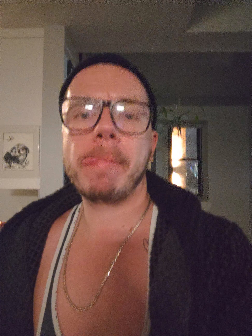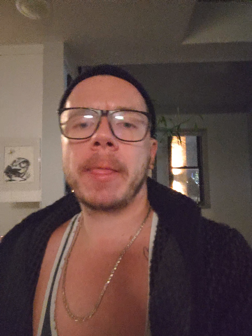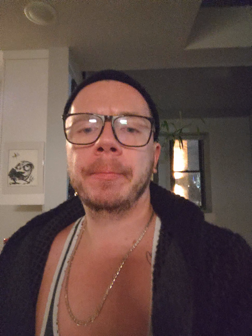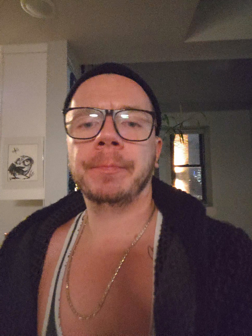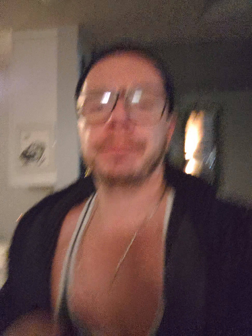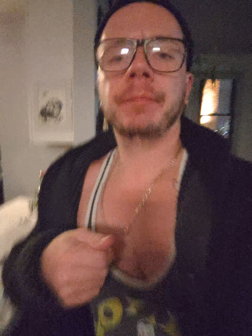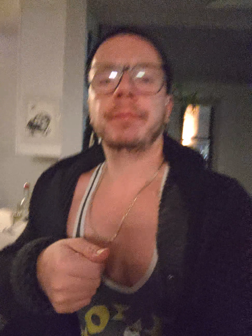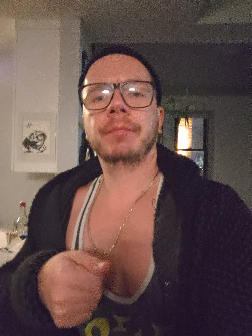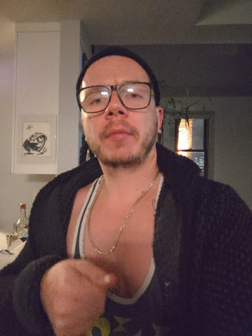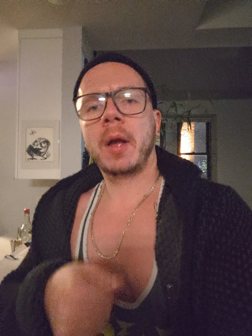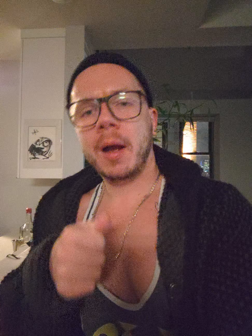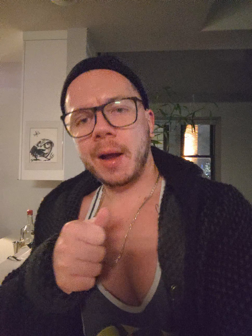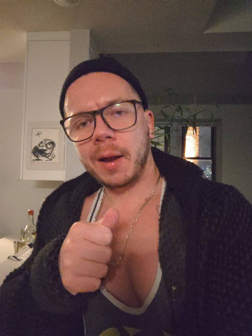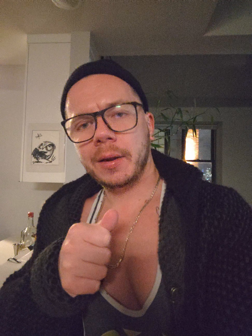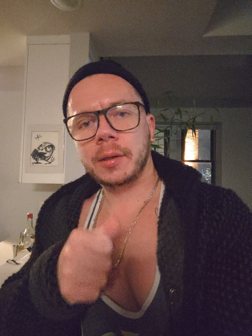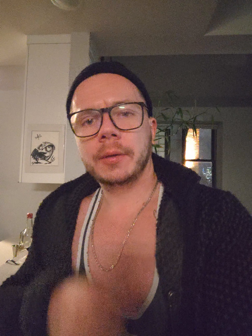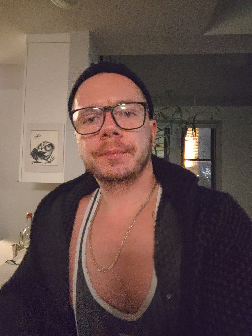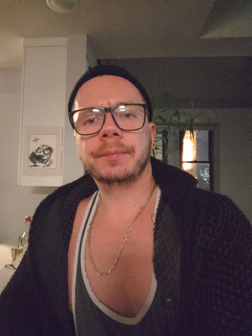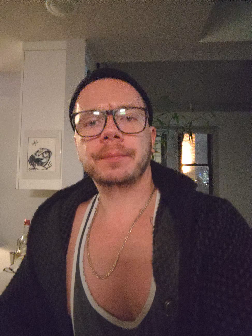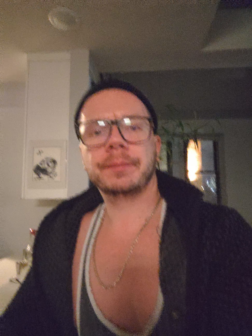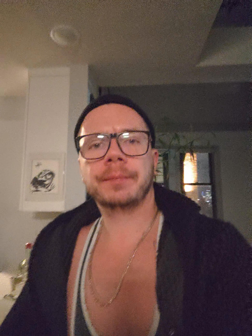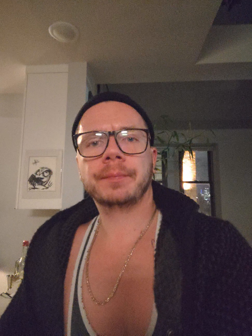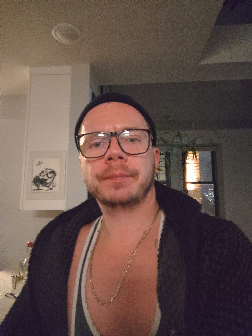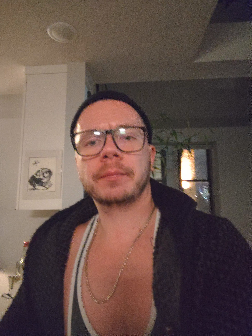hide